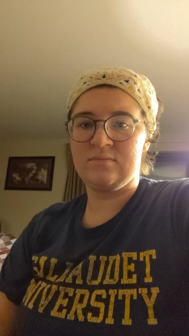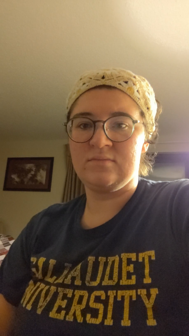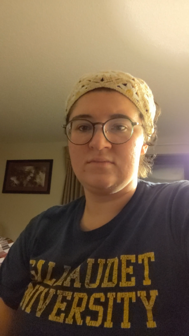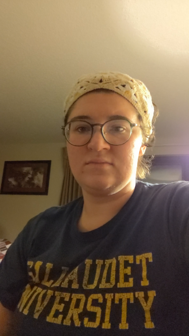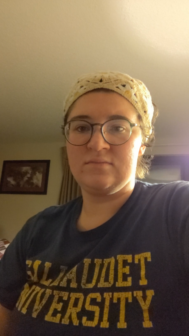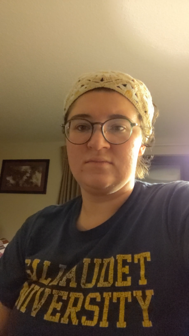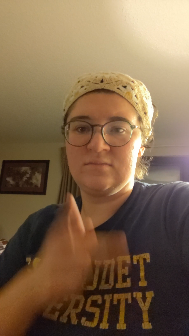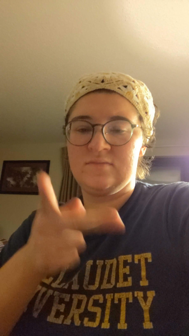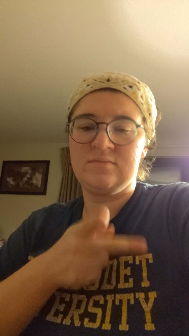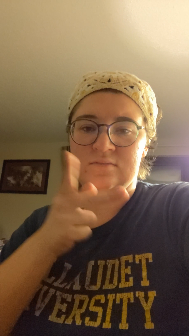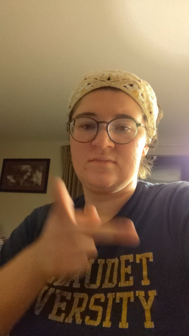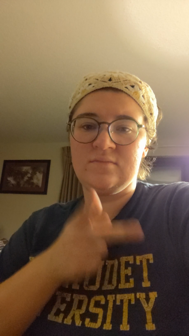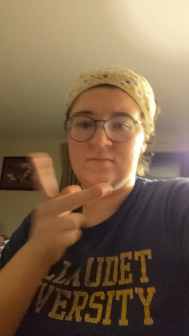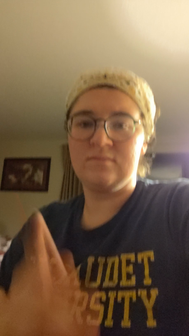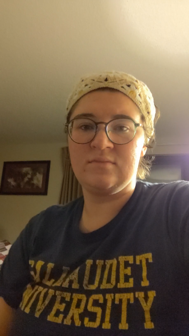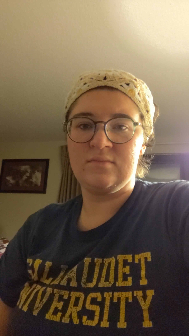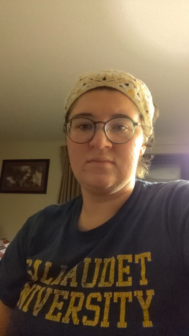careful